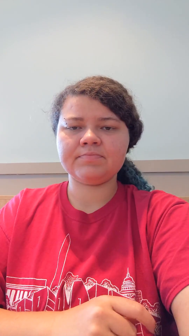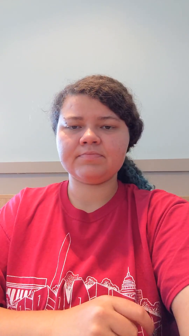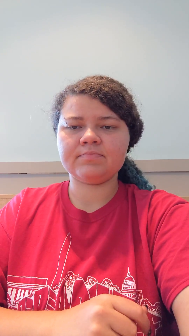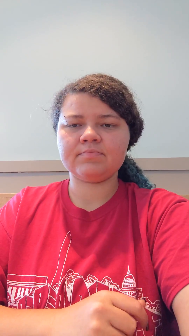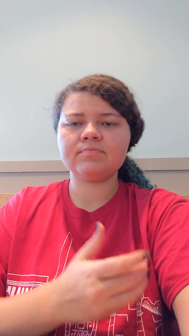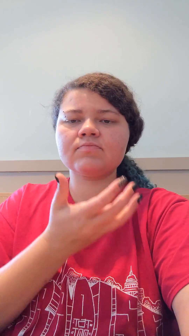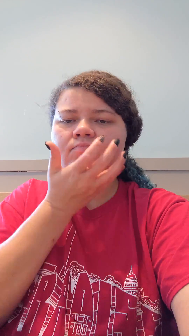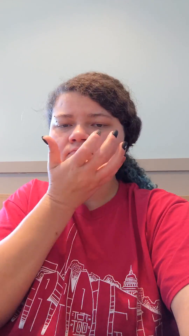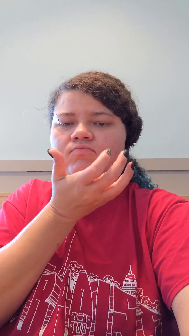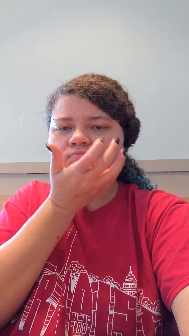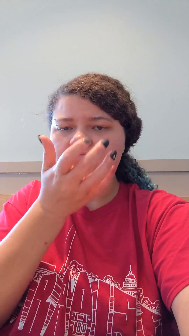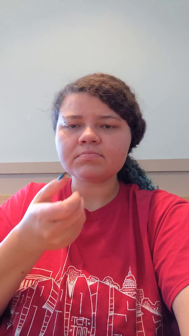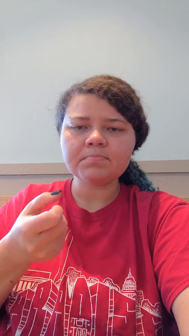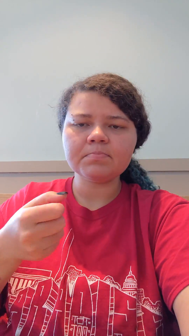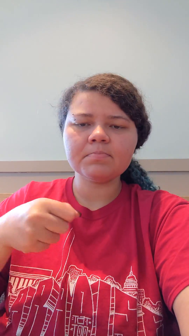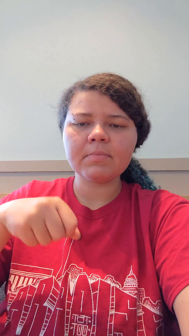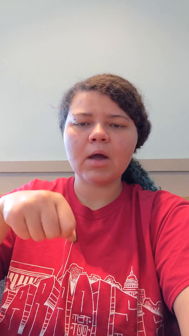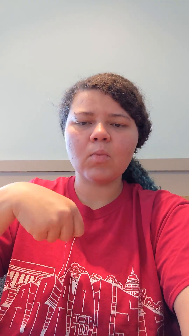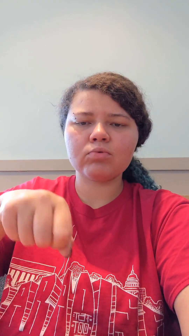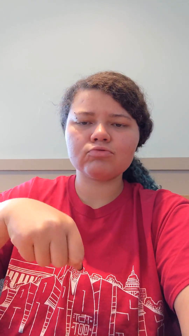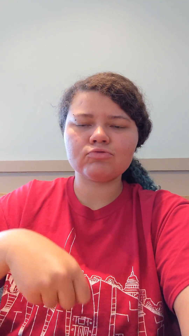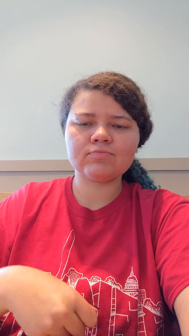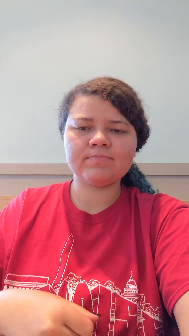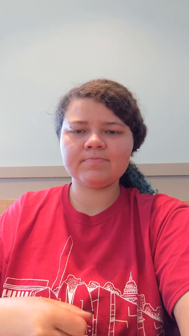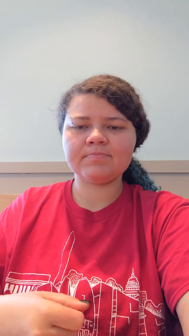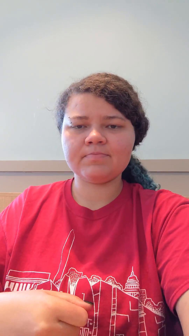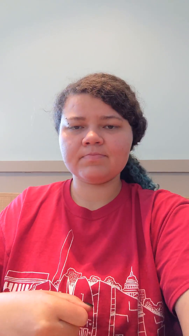lawn mower